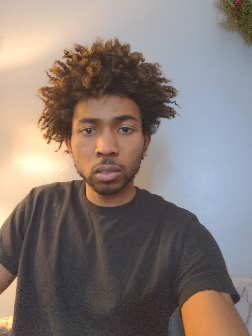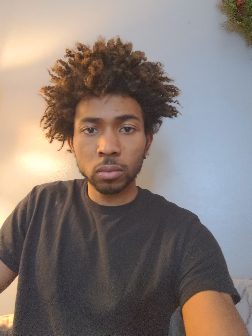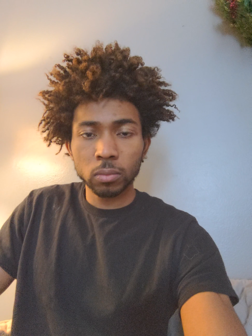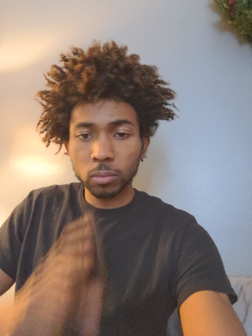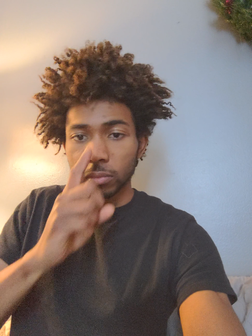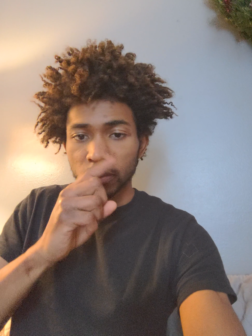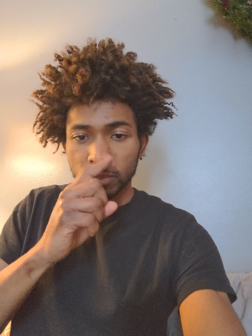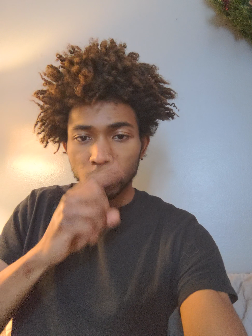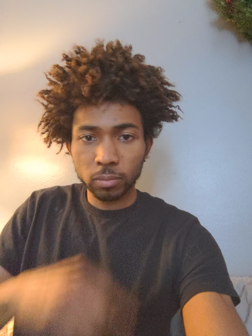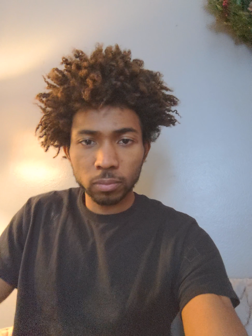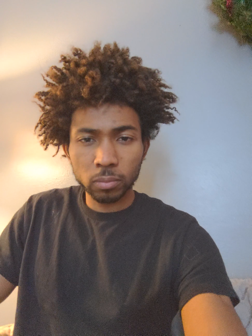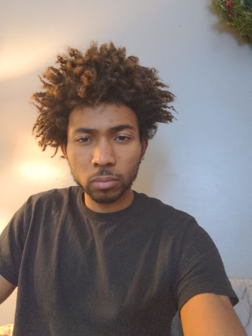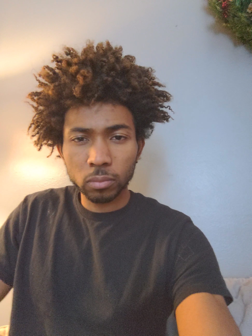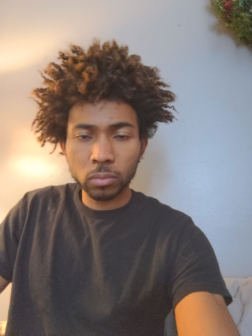mouse